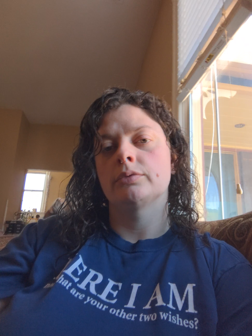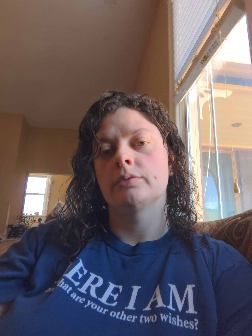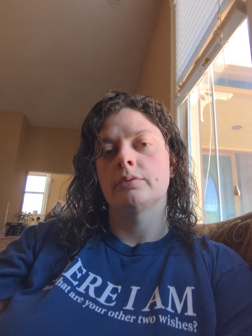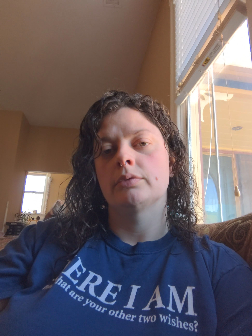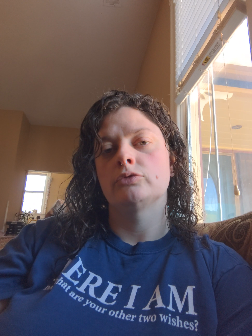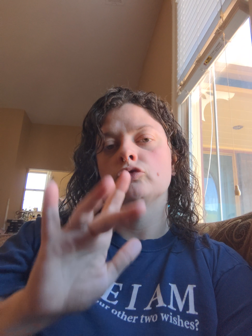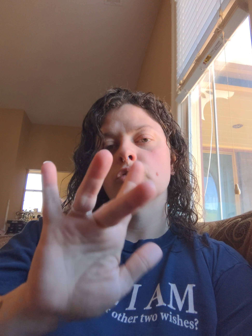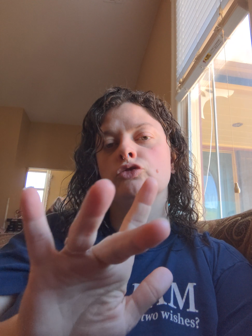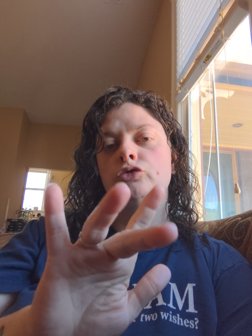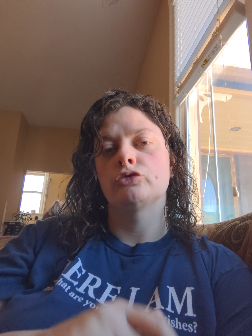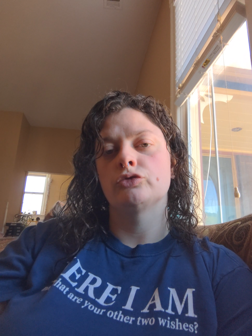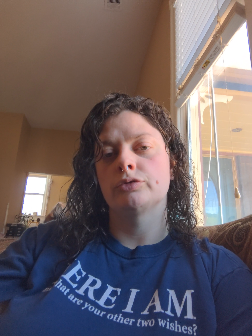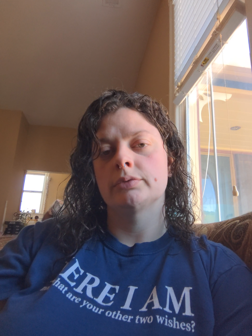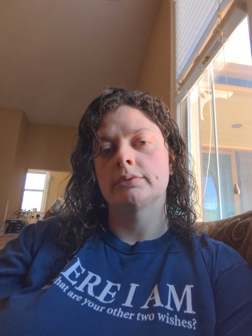touch